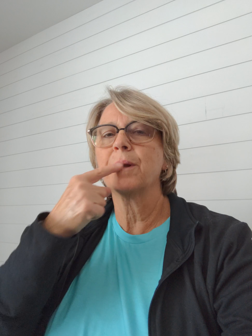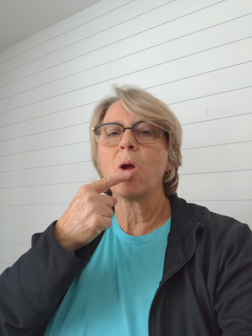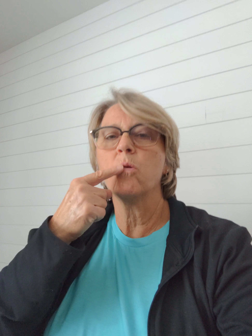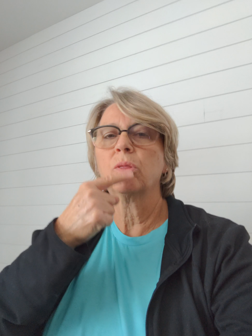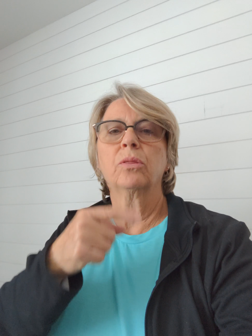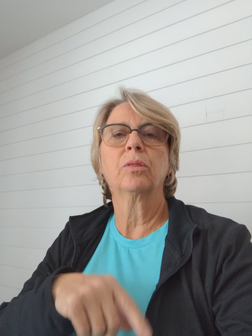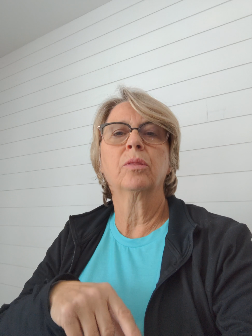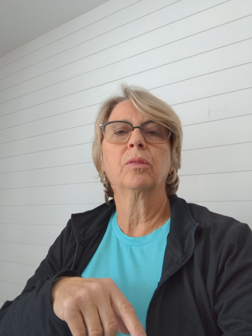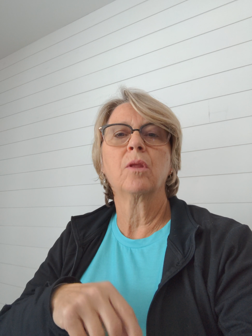mouth